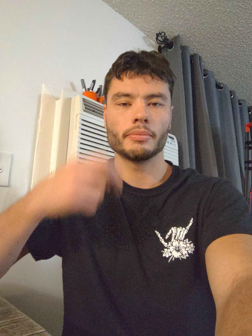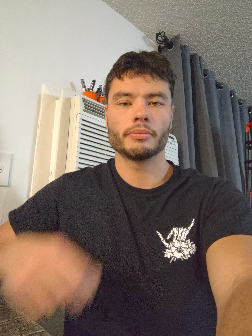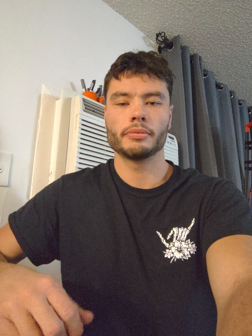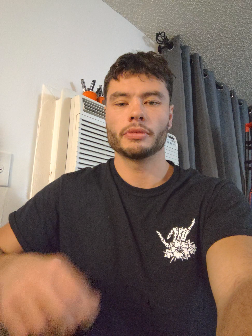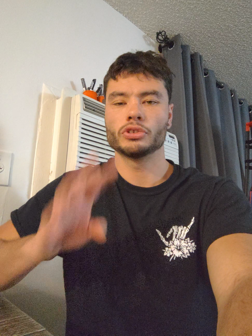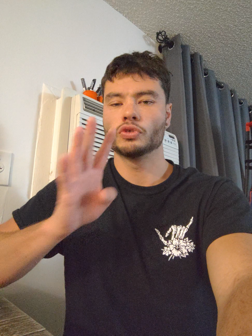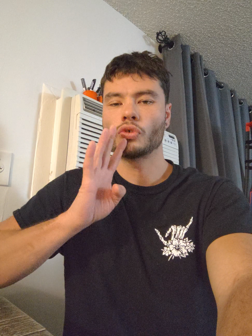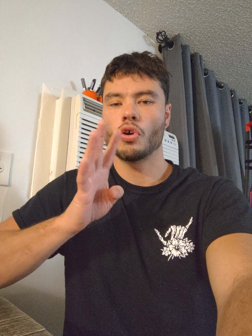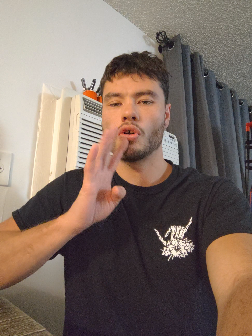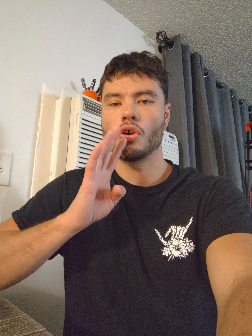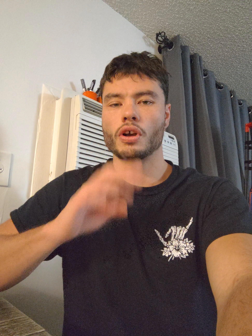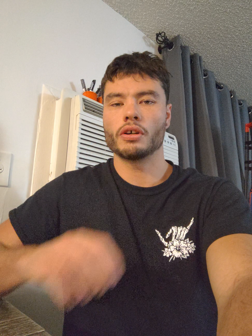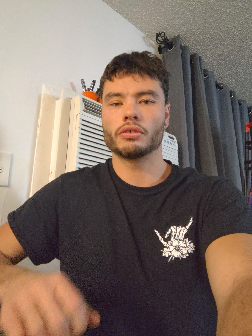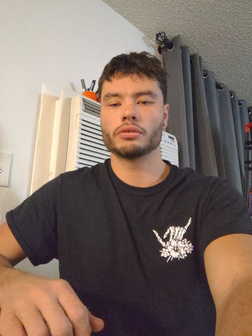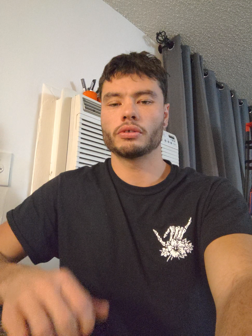talk